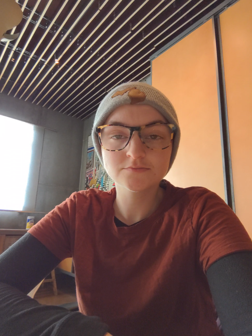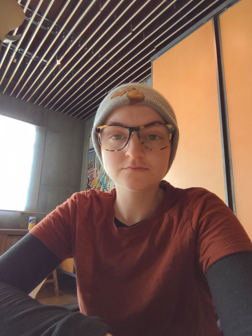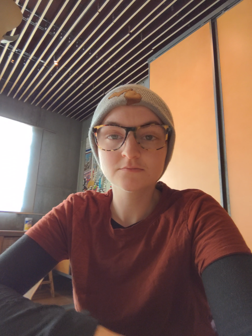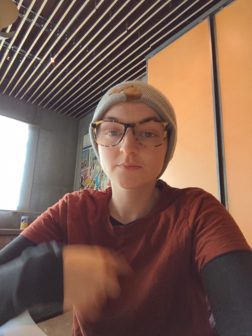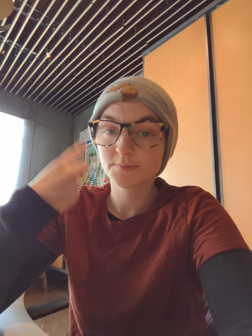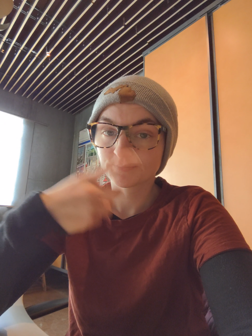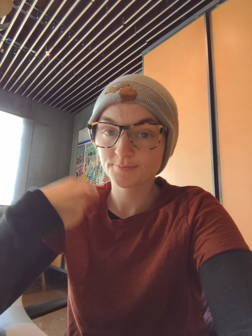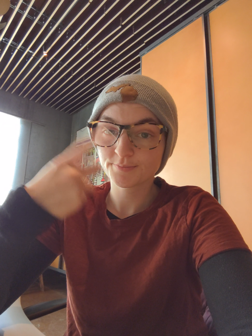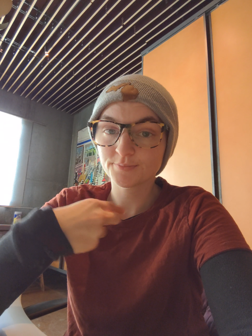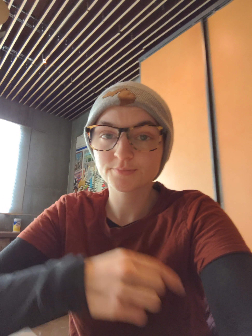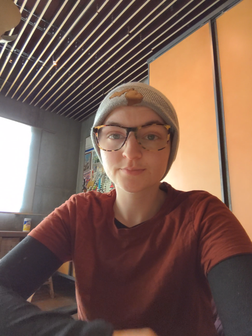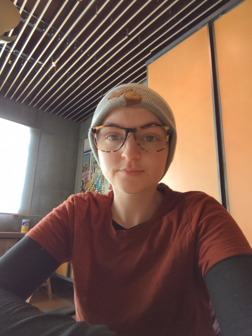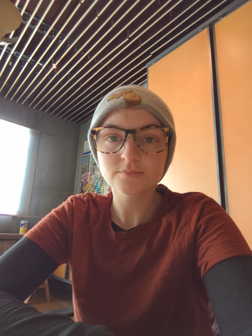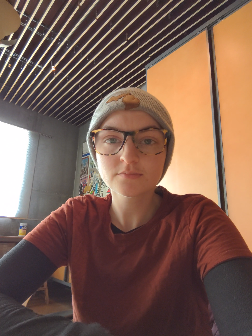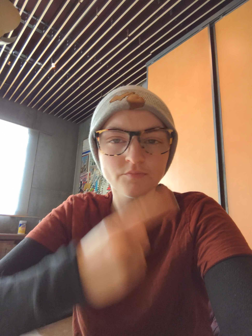face